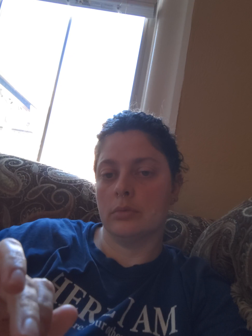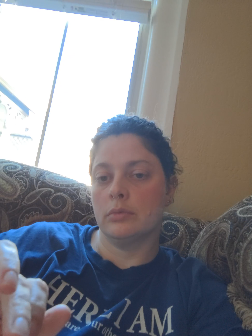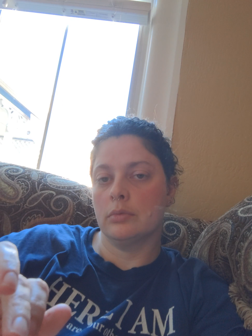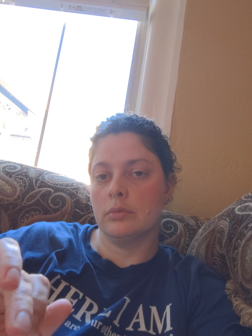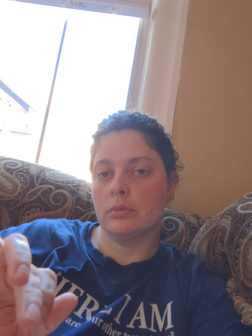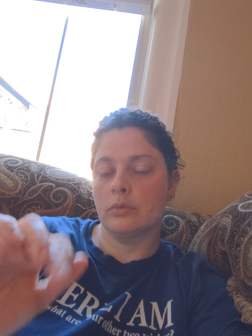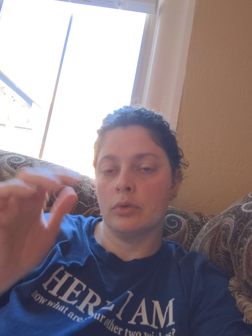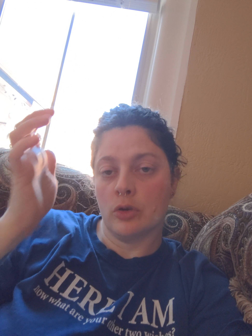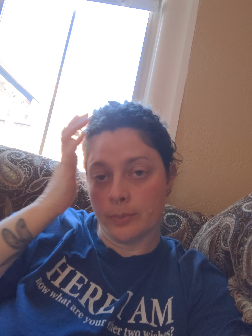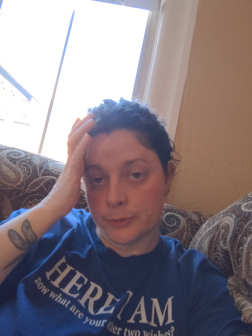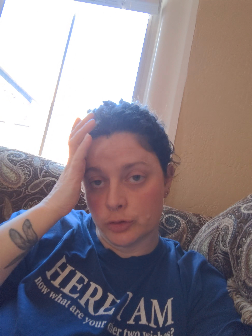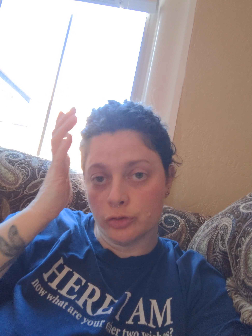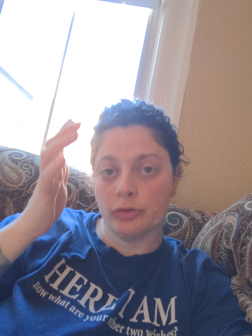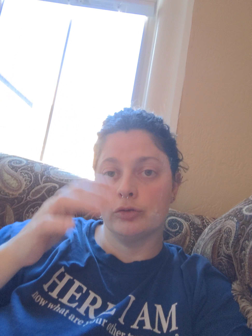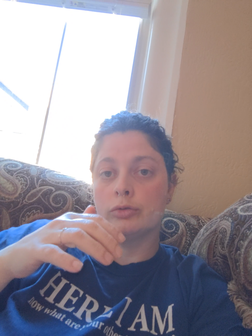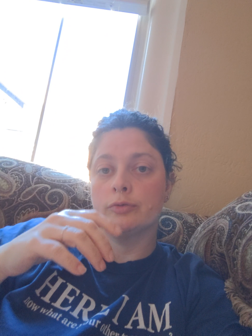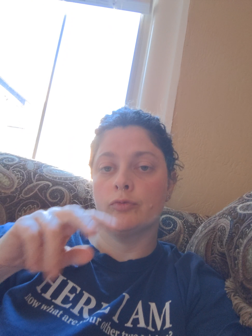garbage